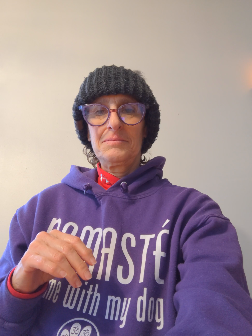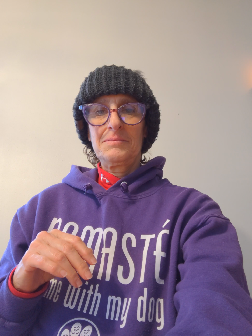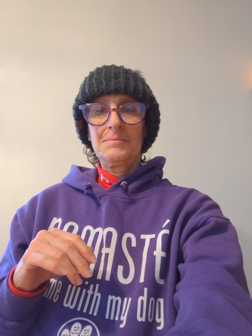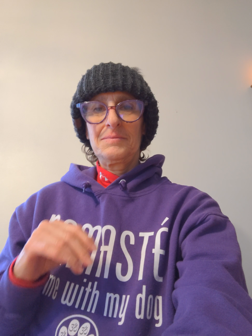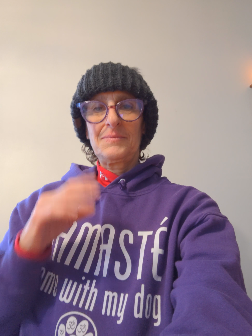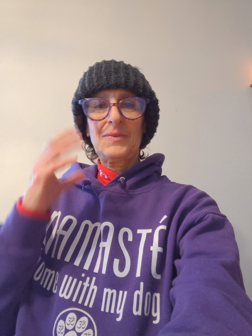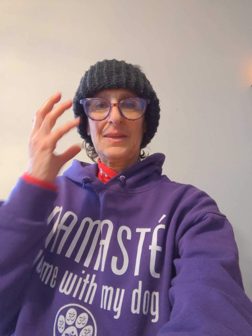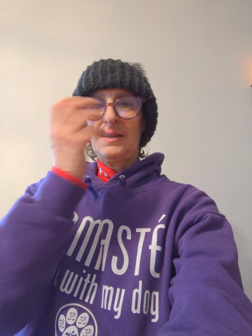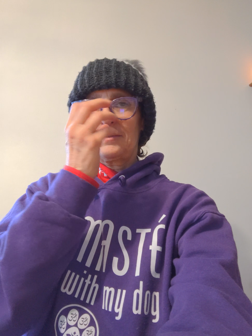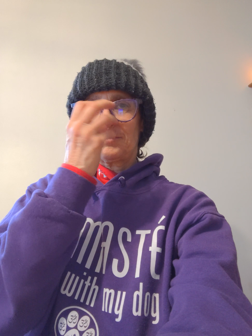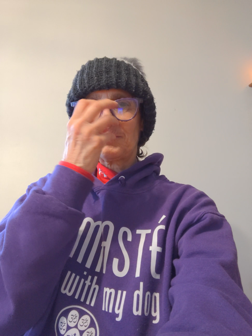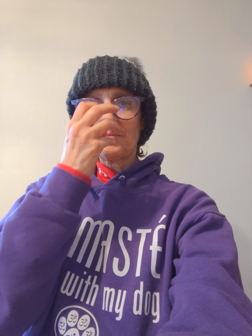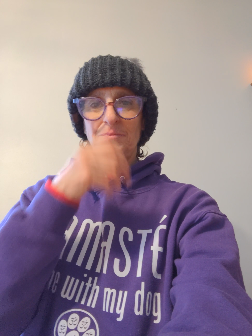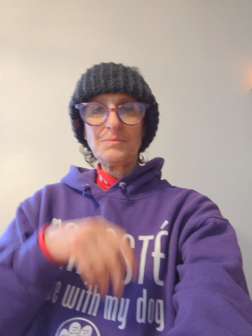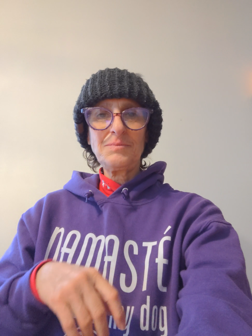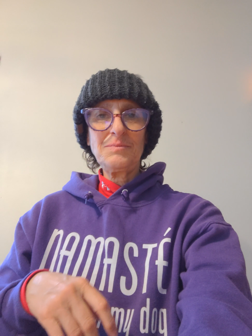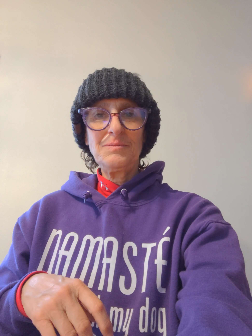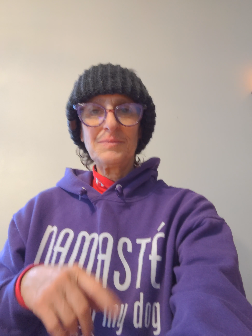clown